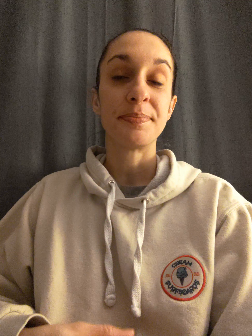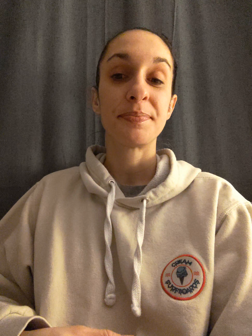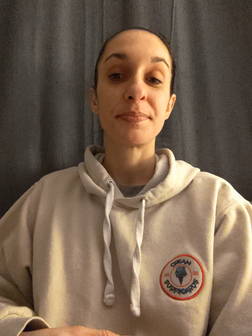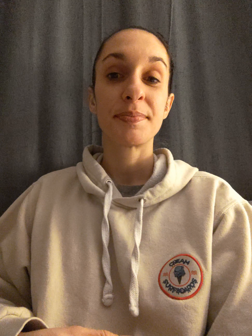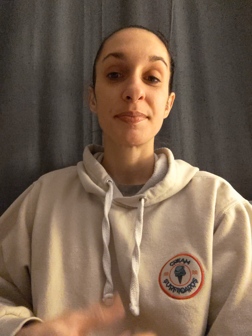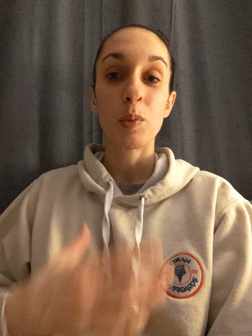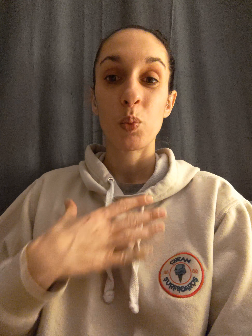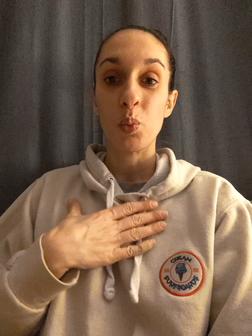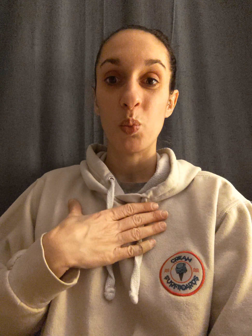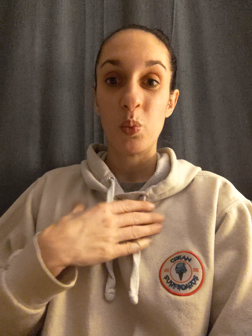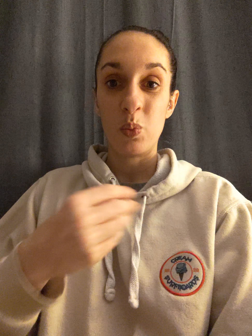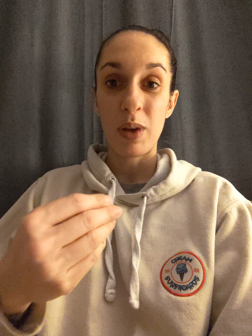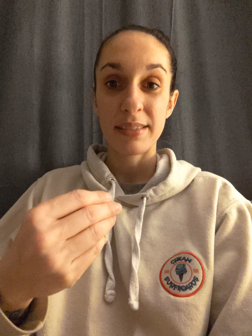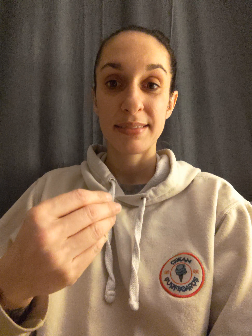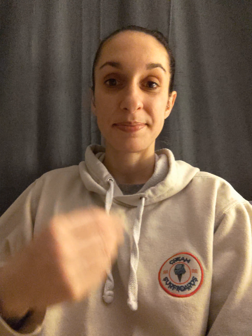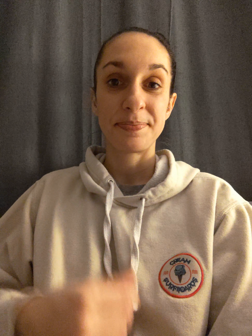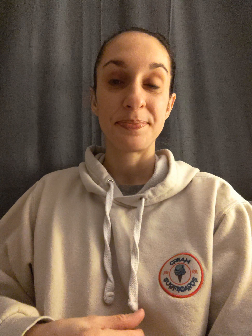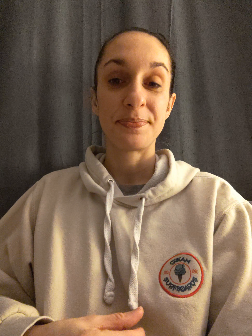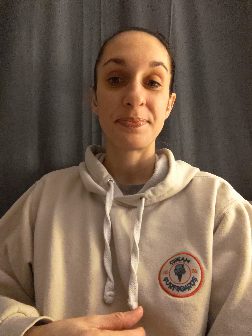white